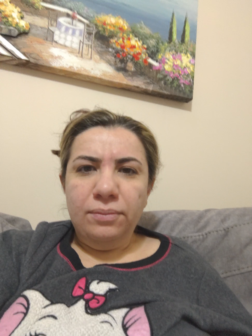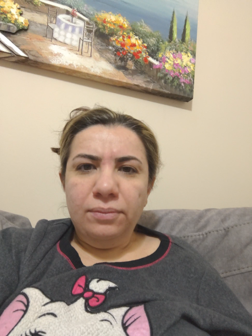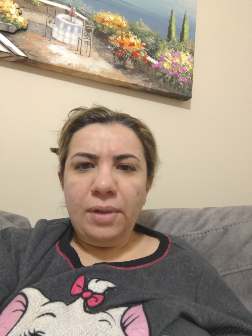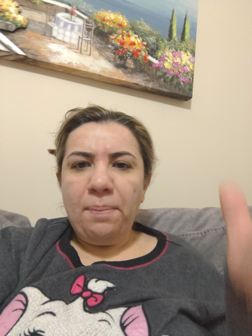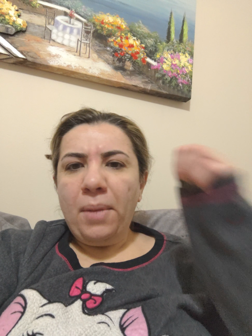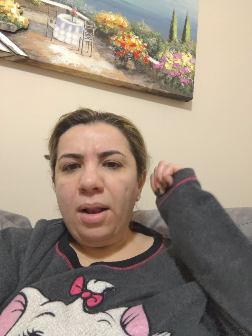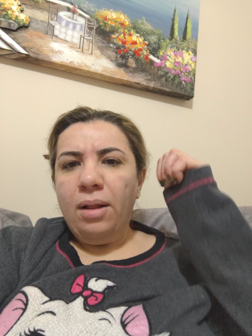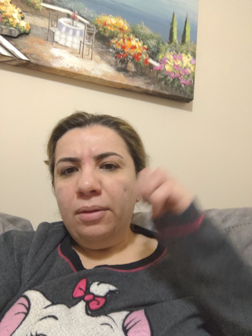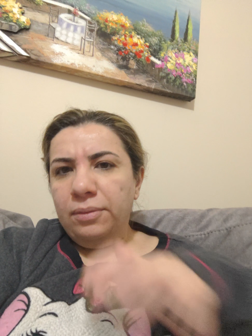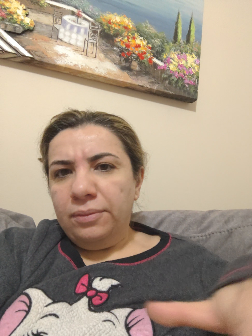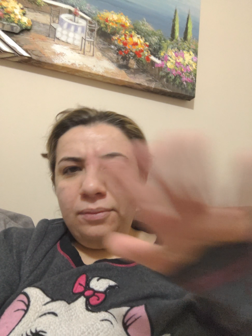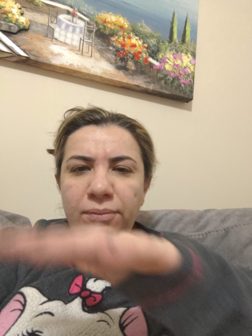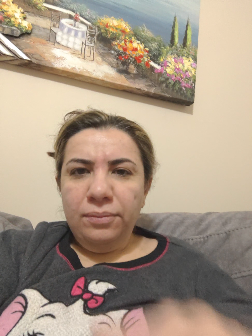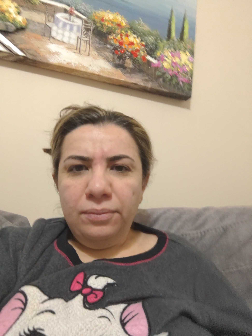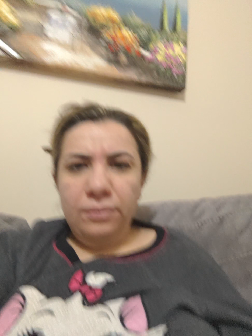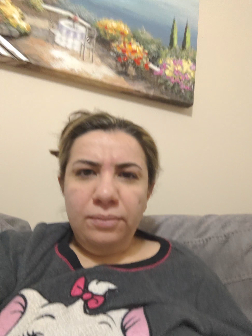backyard